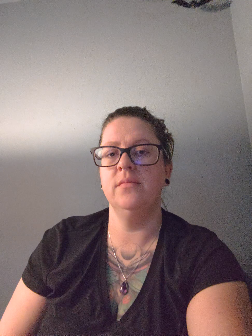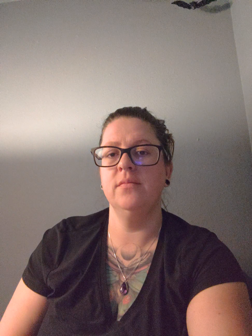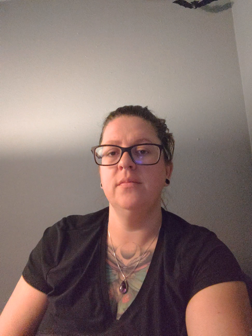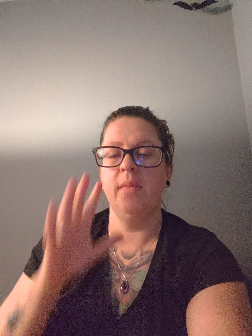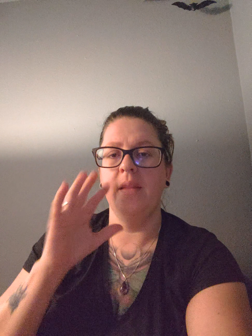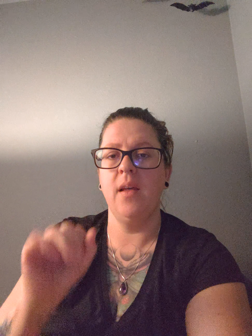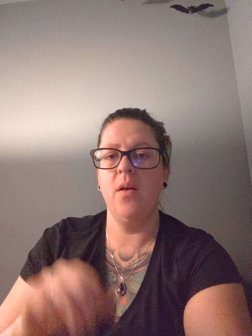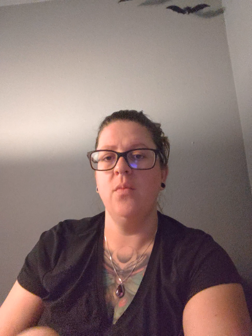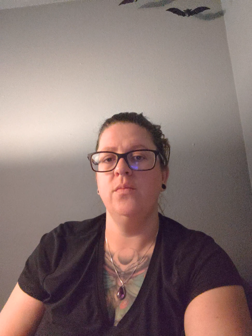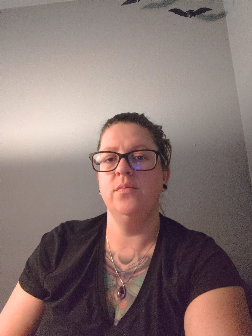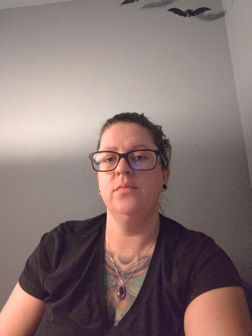loud